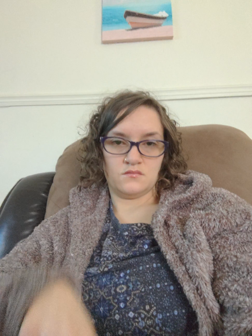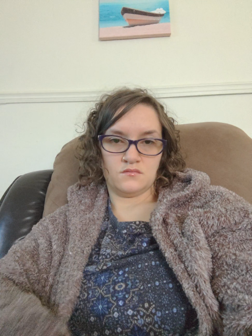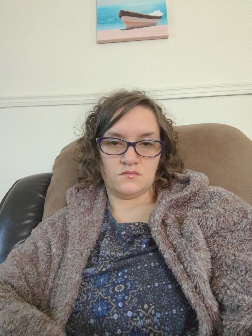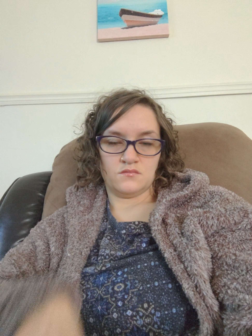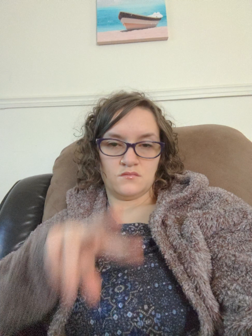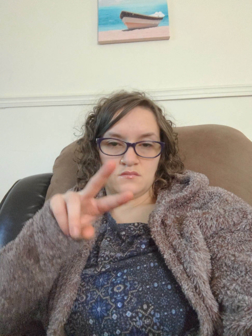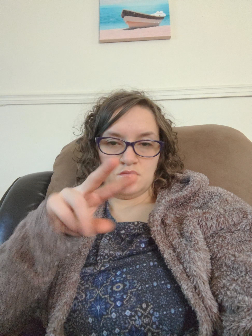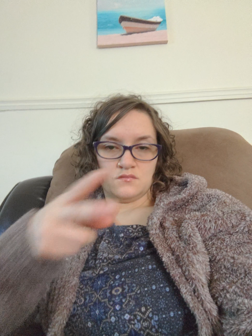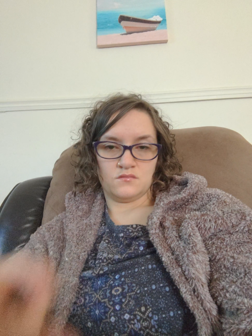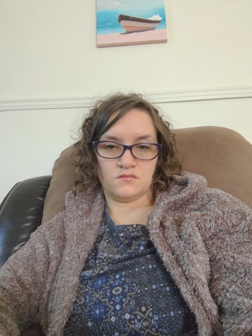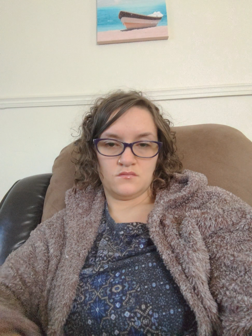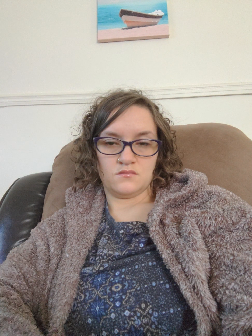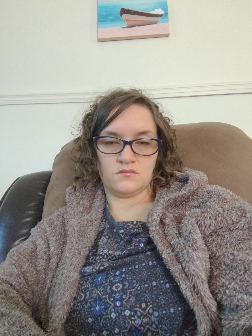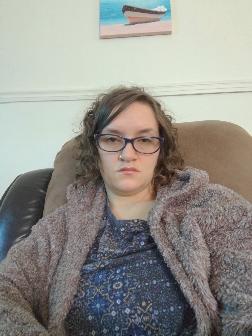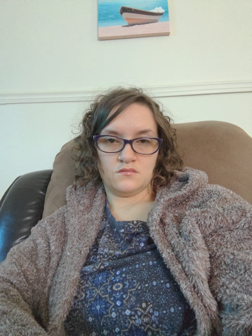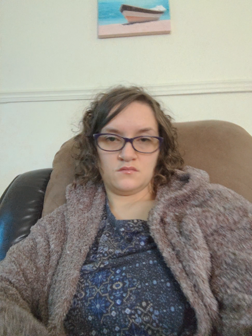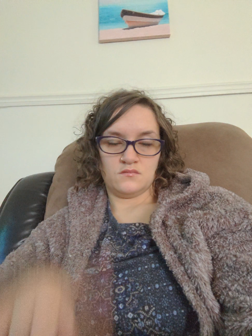fall